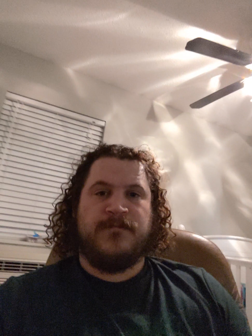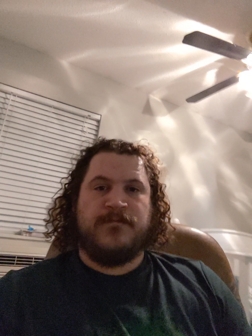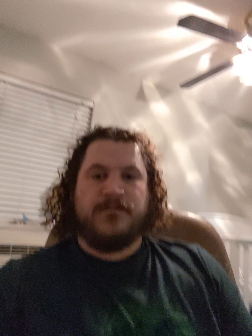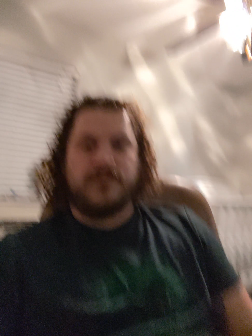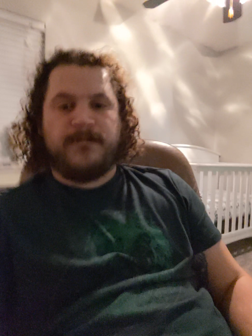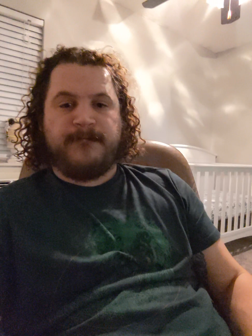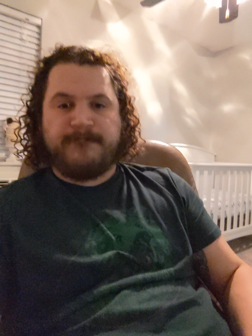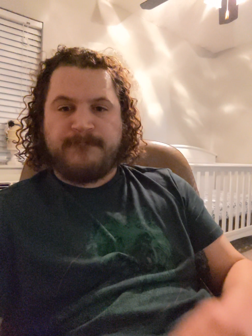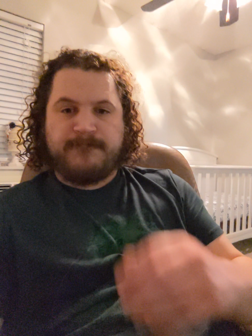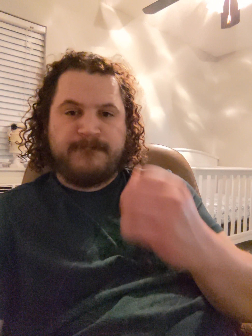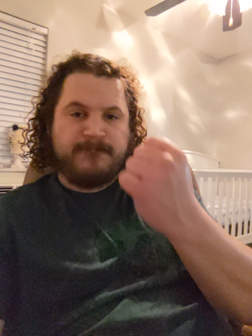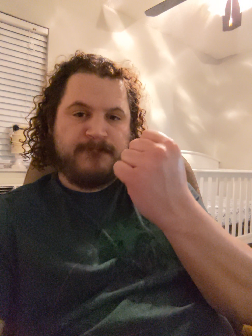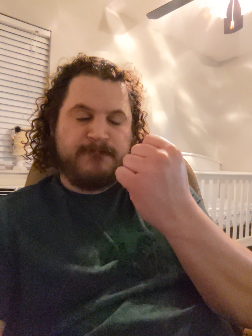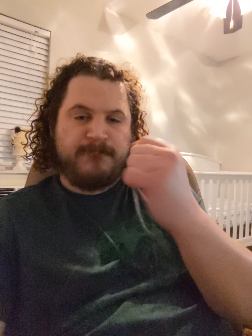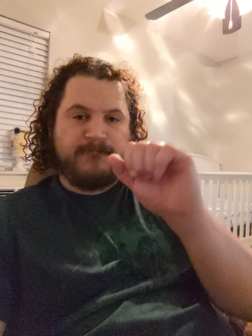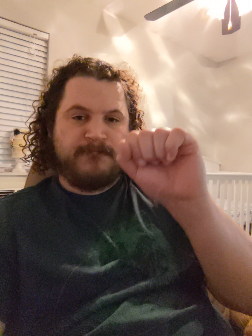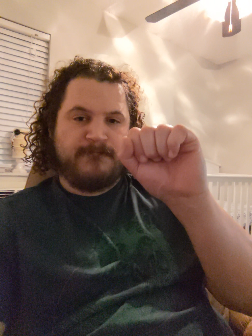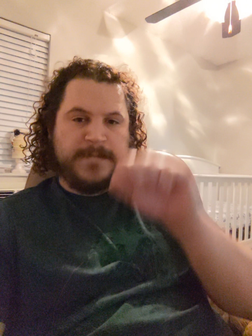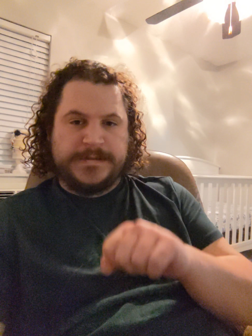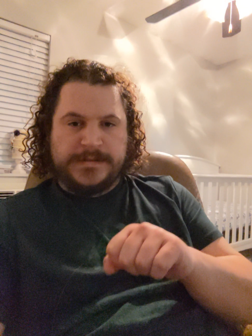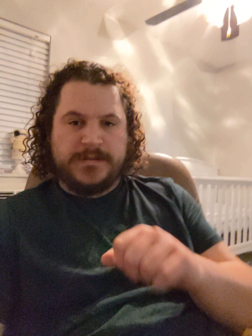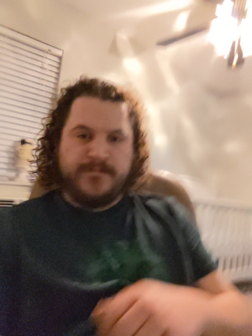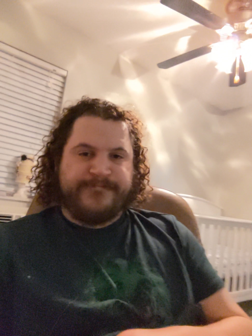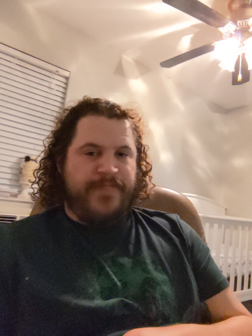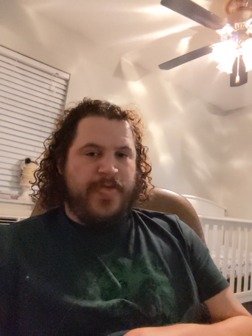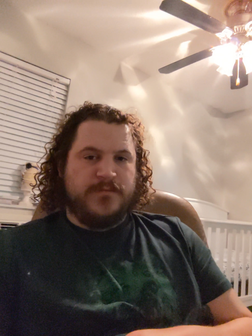mitten